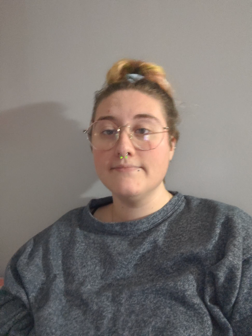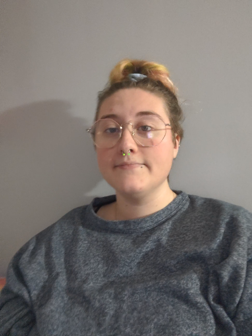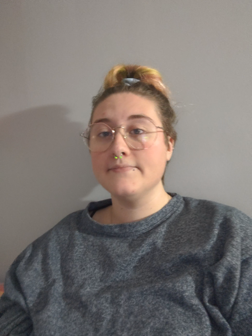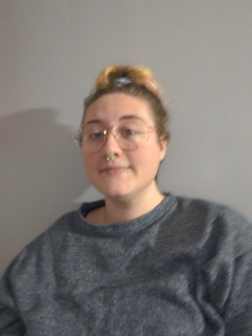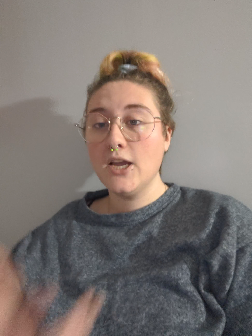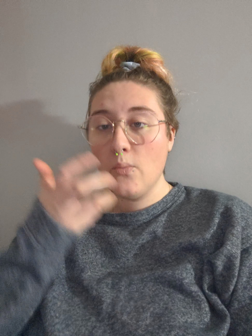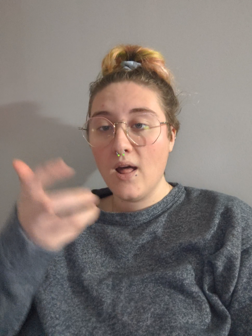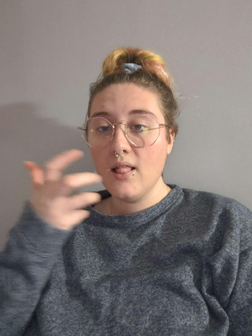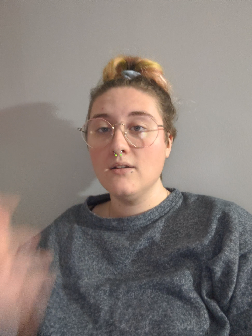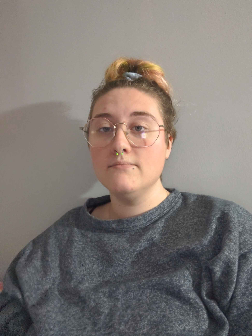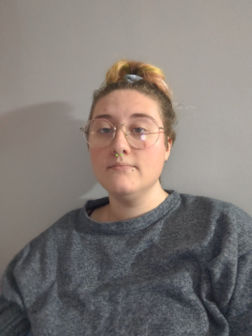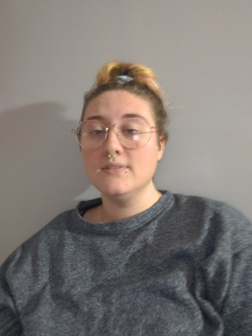cereal